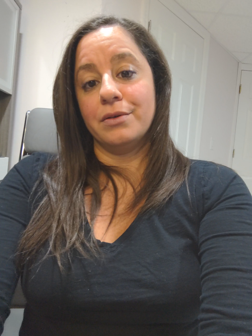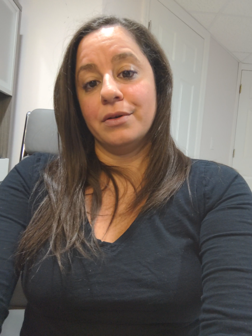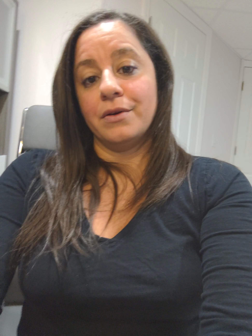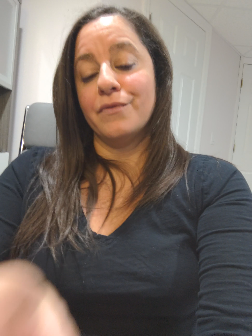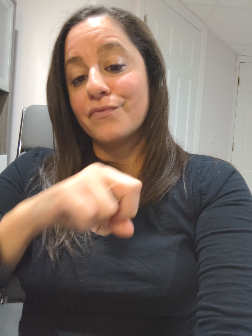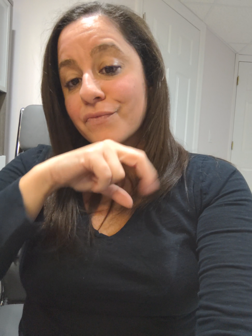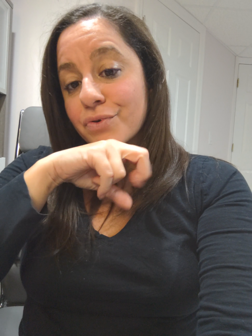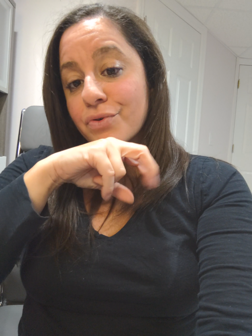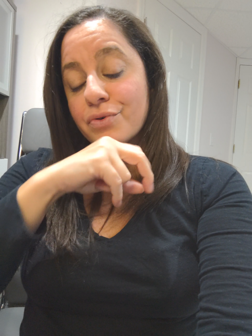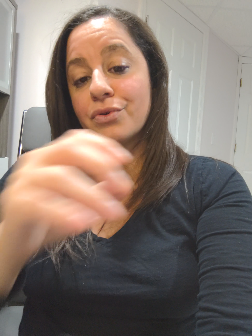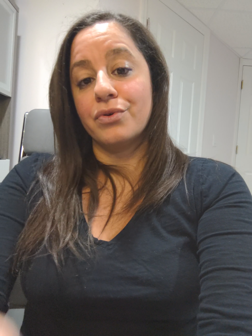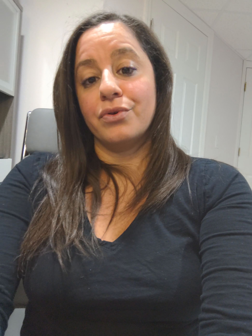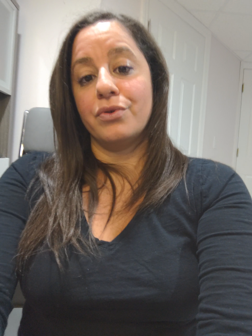frog